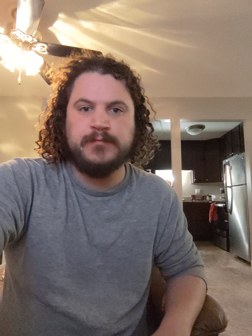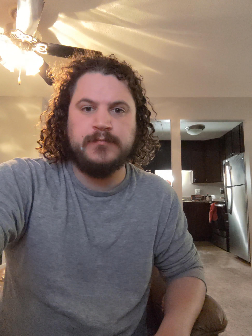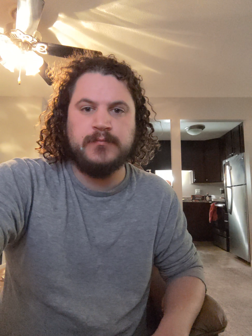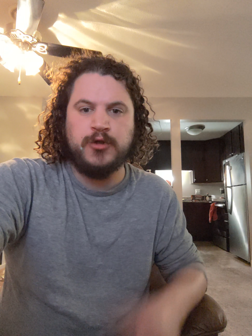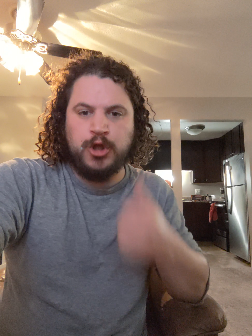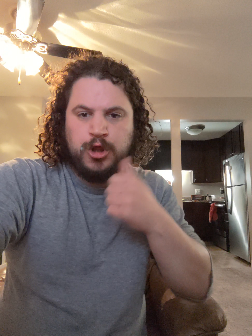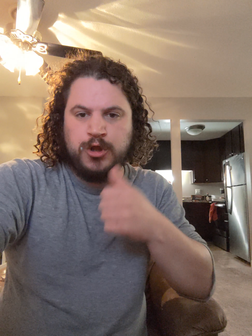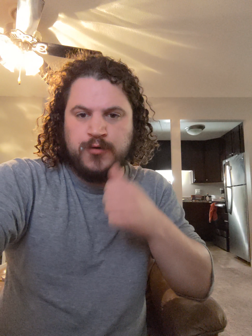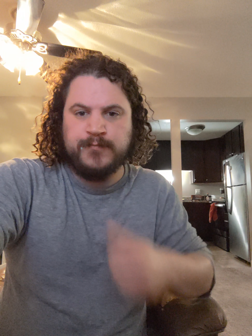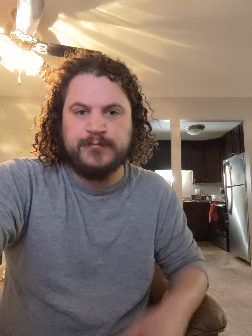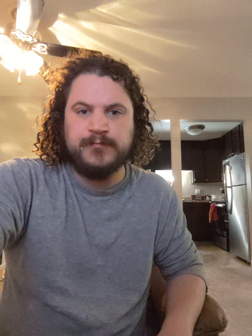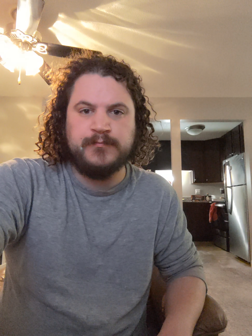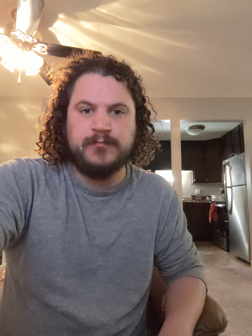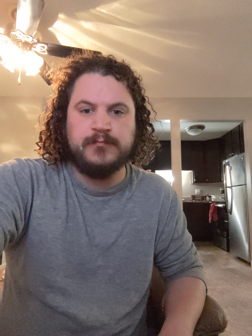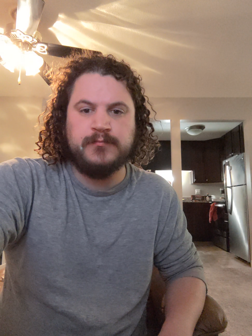girl